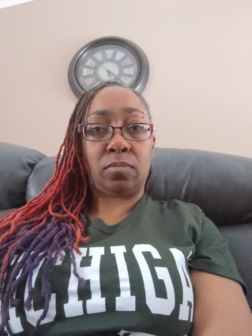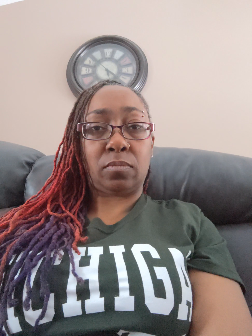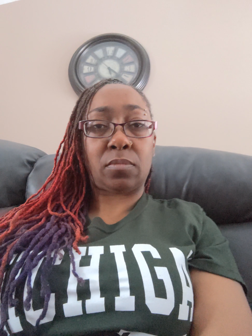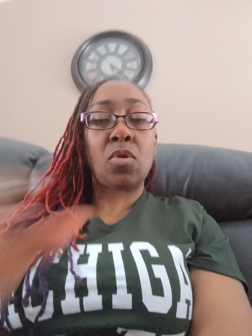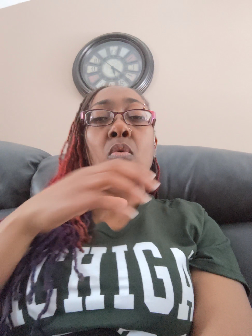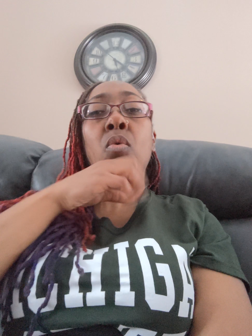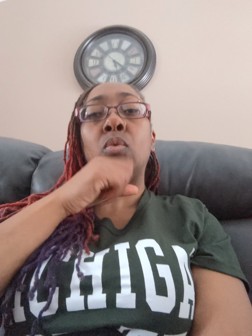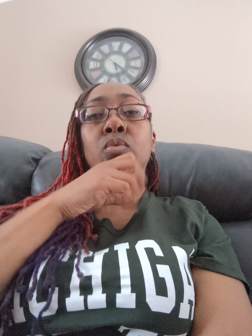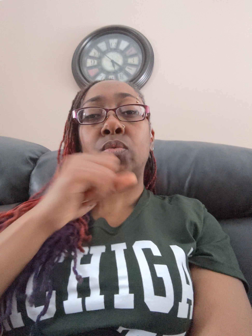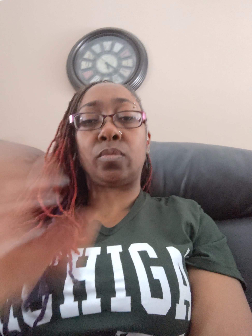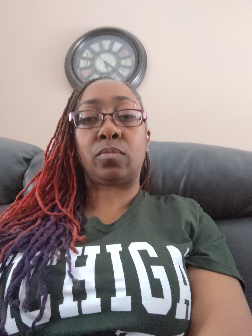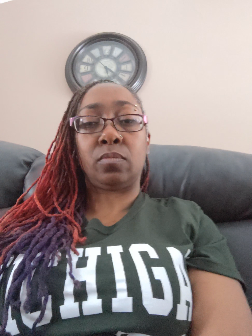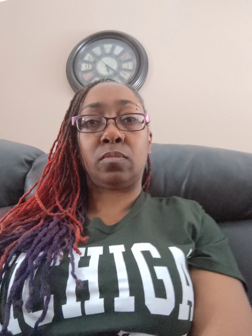orange